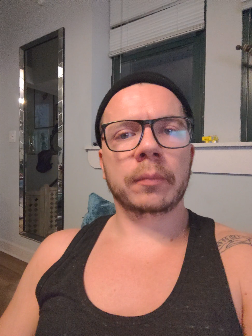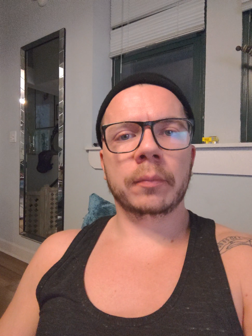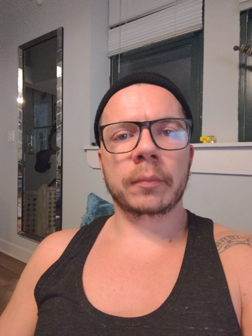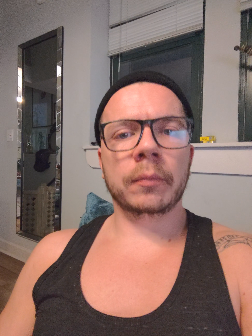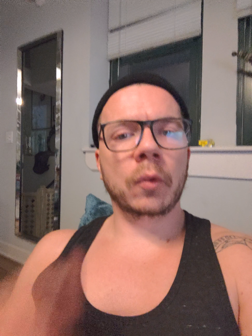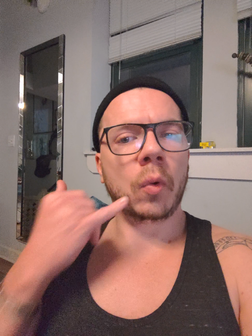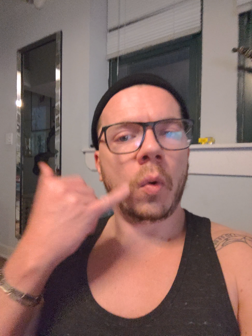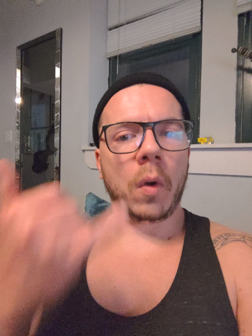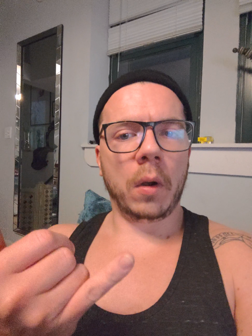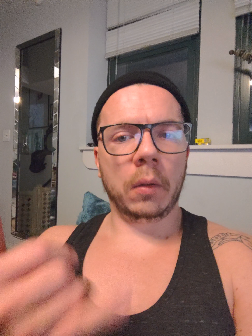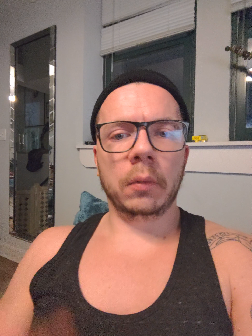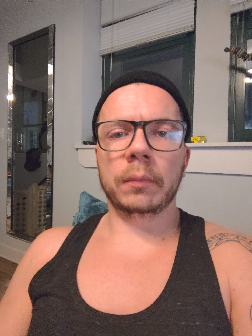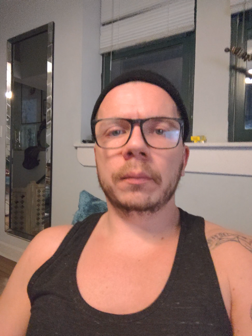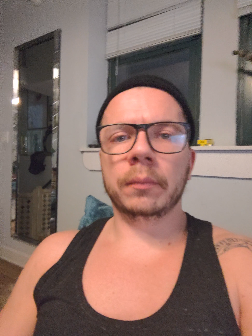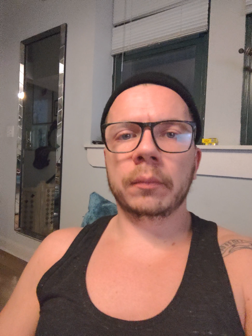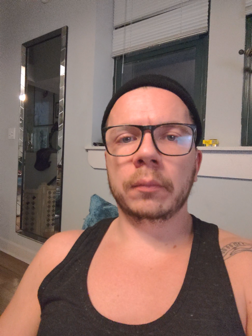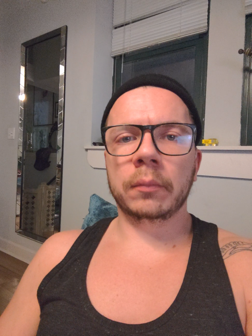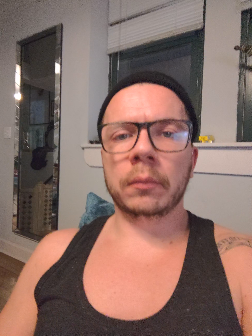call on the phone